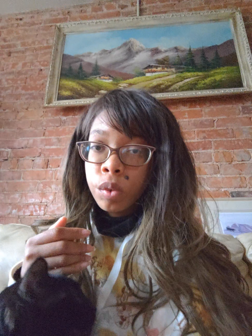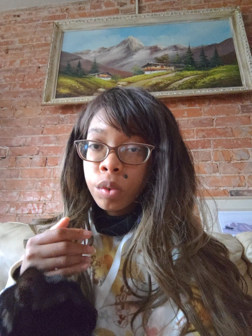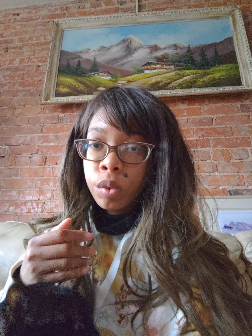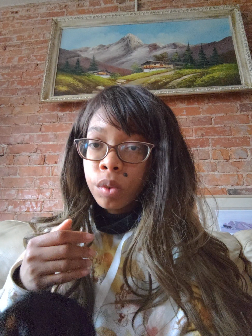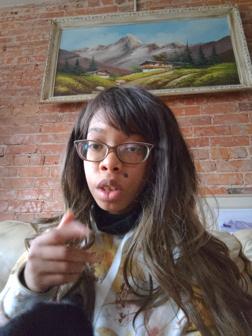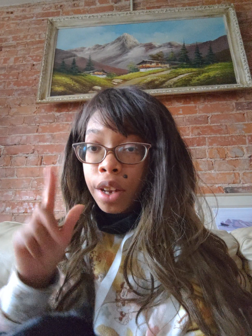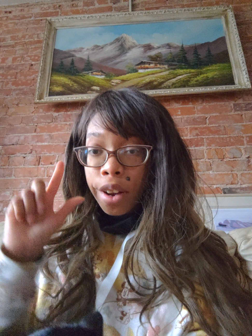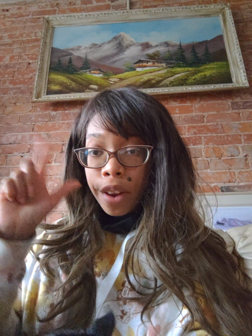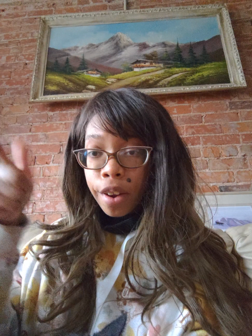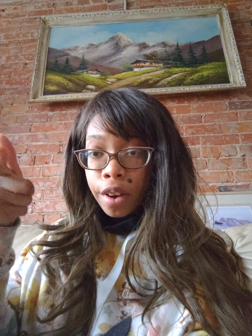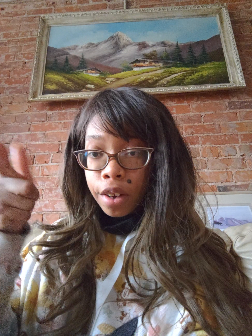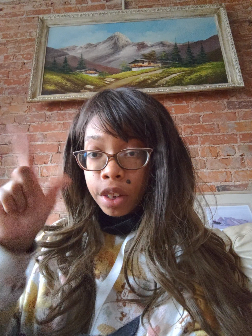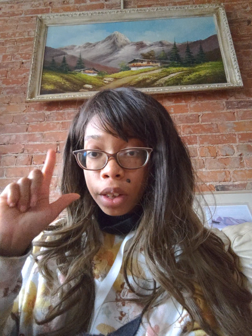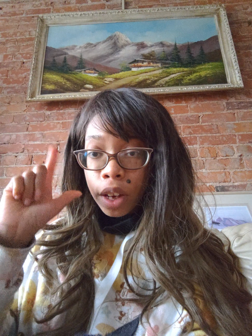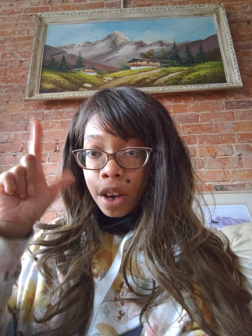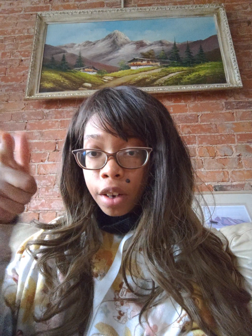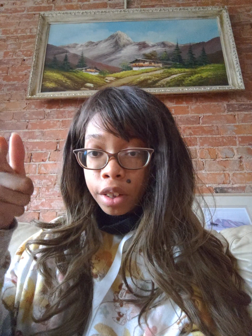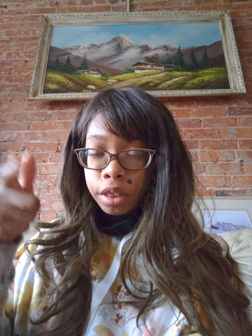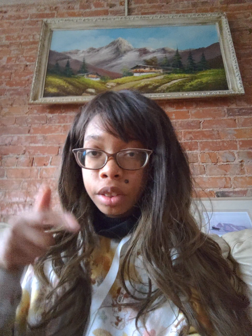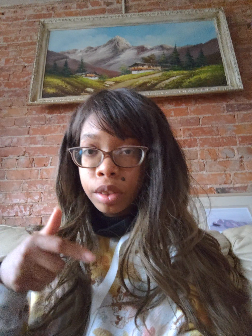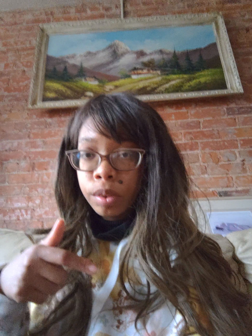later